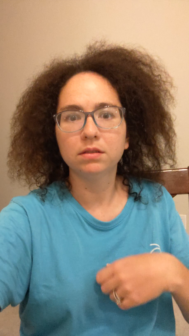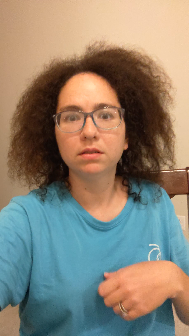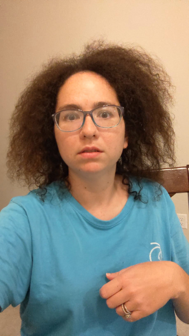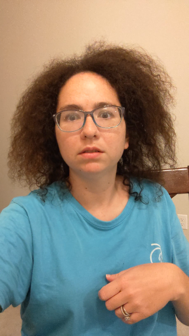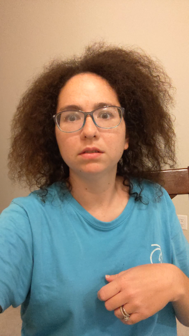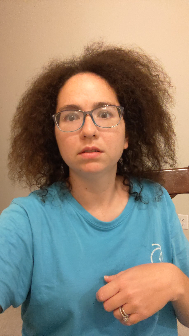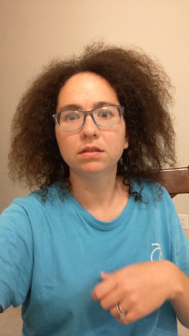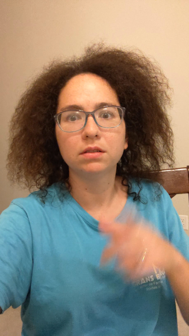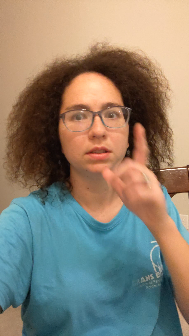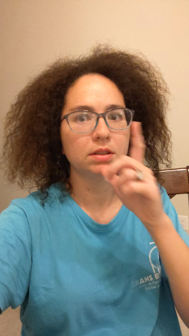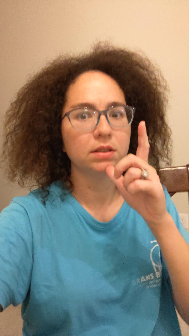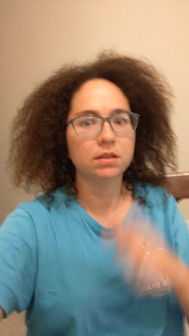lunch